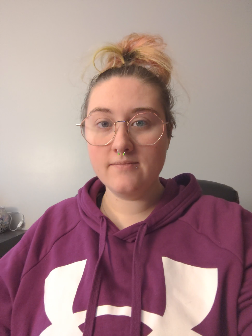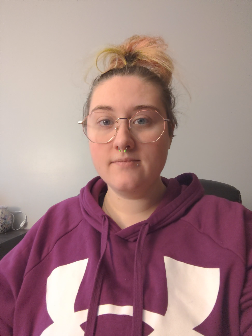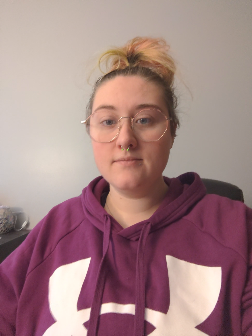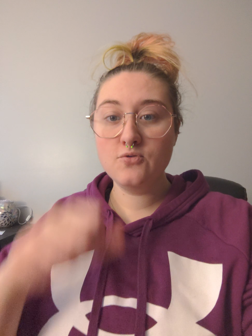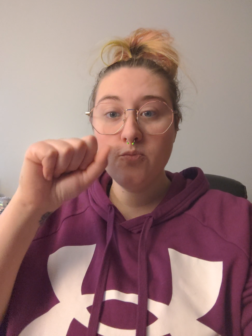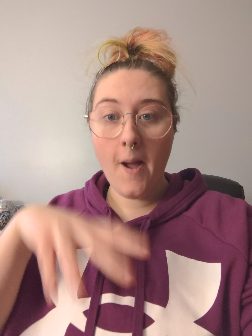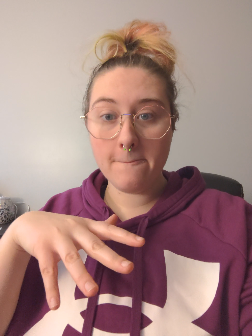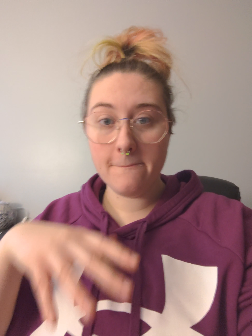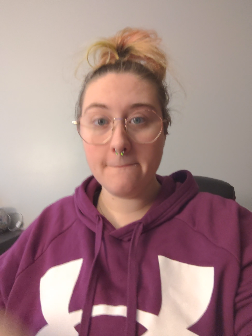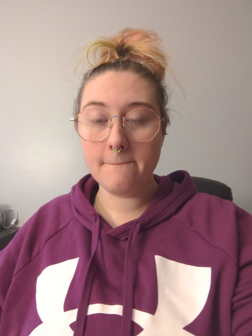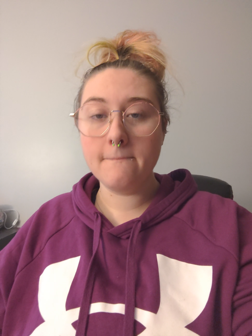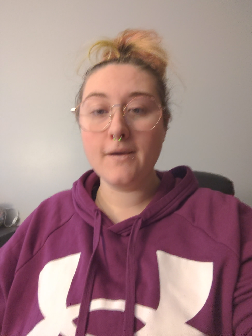drop